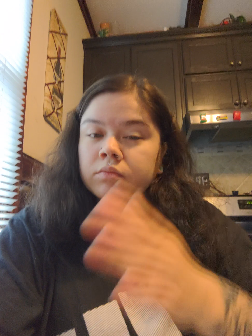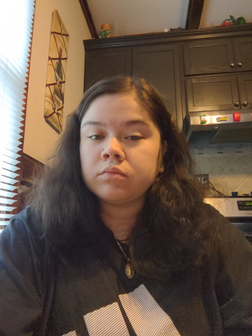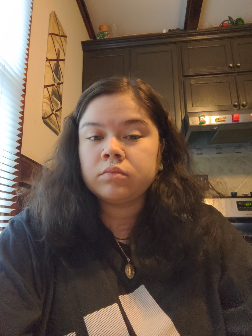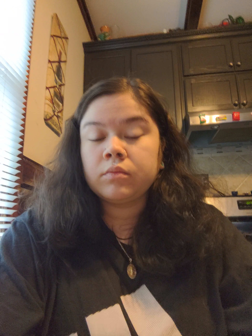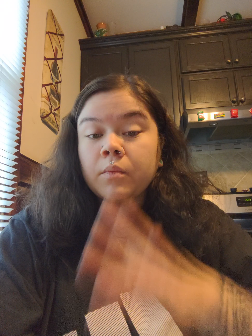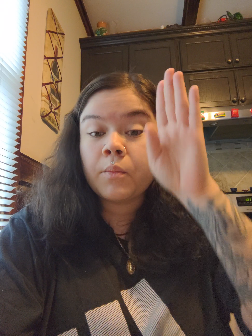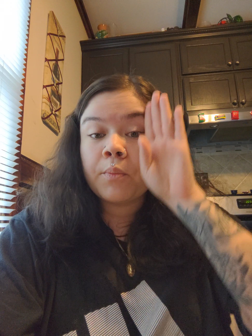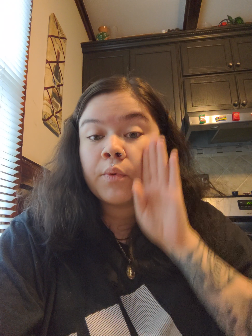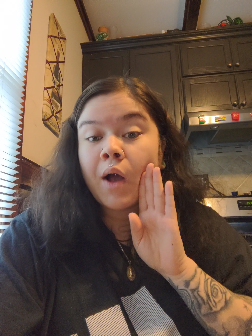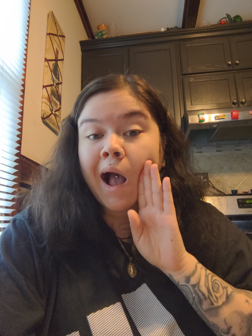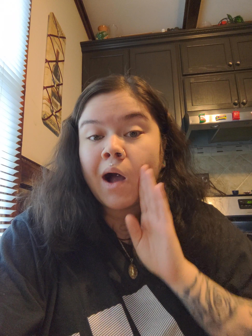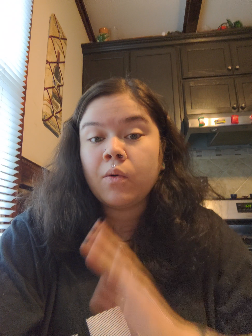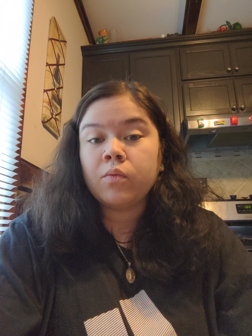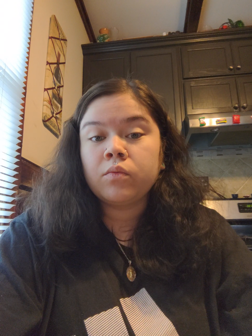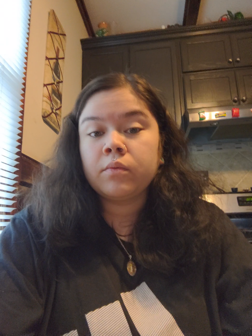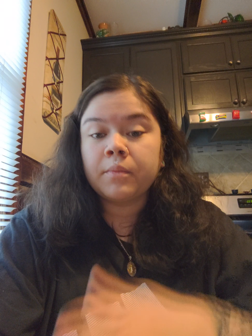brown